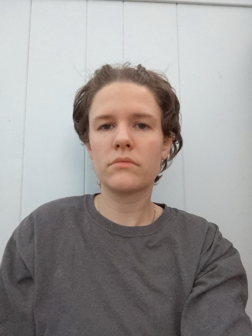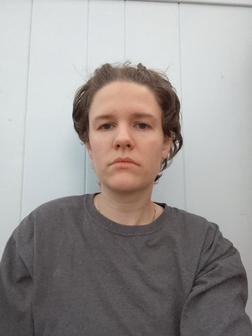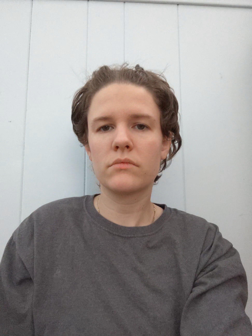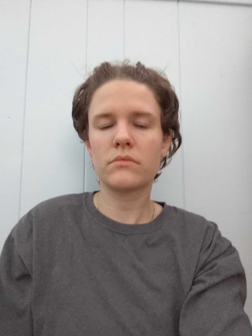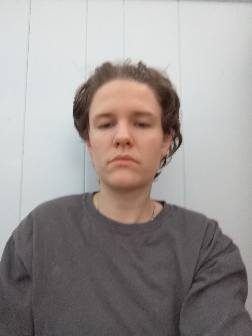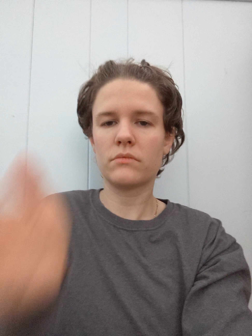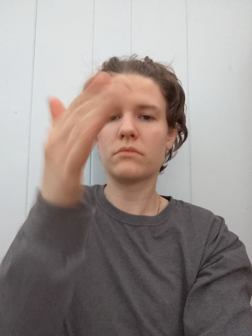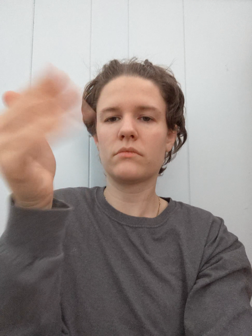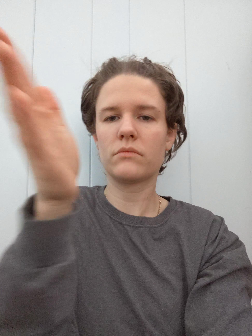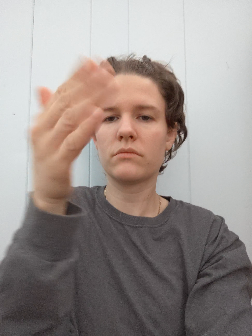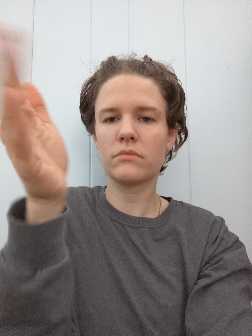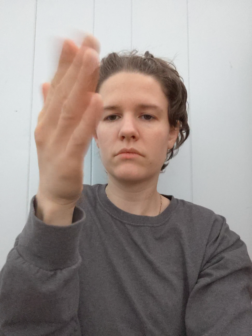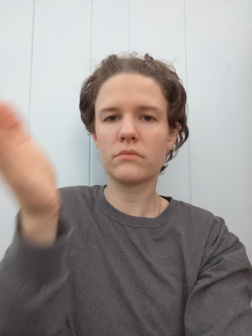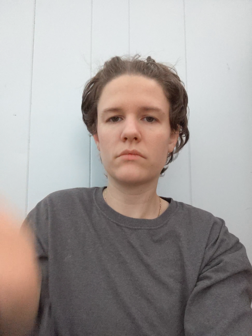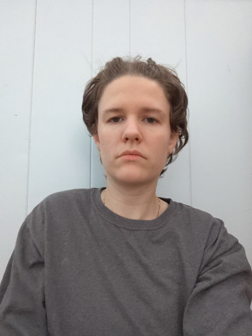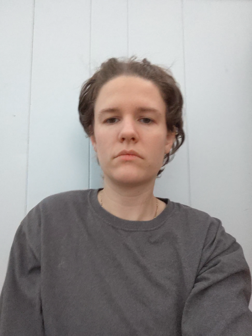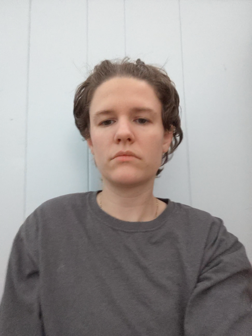flag